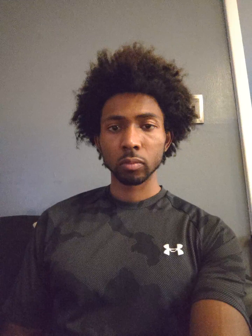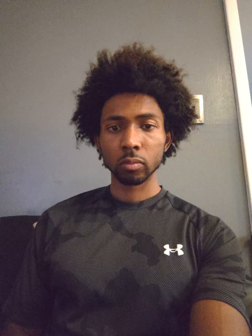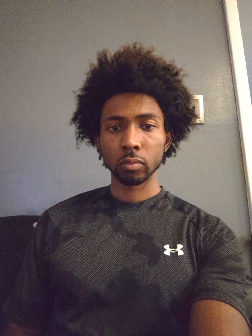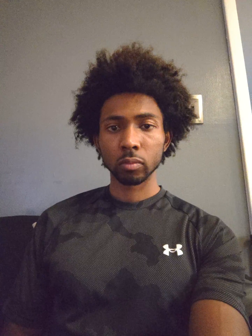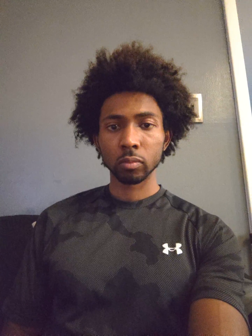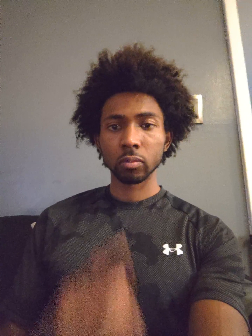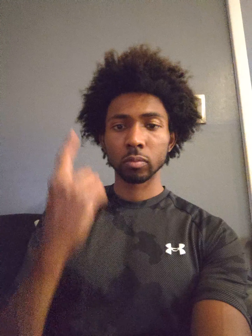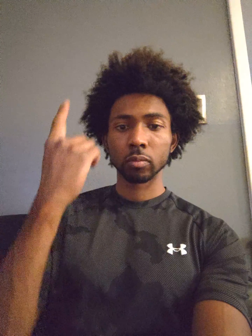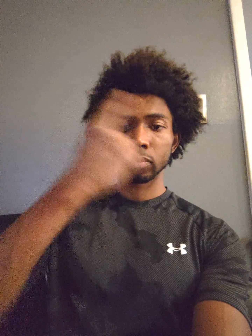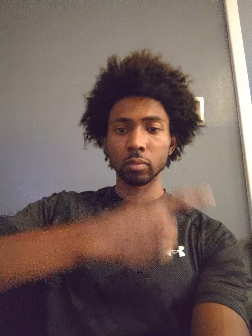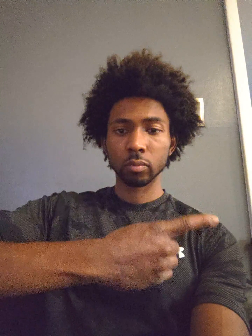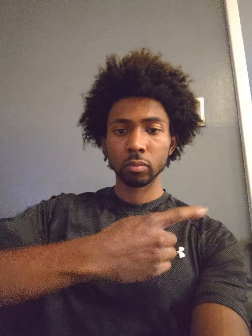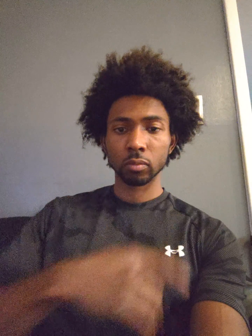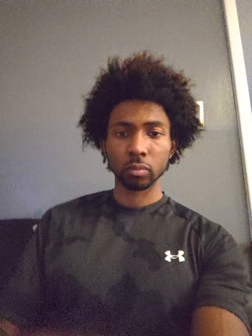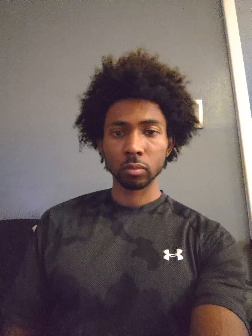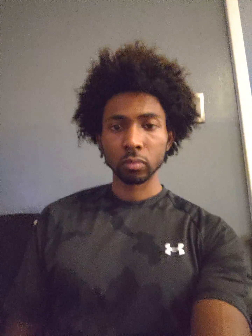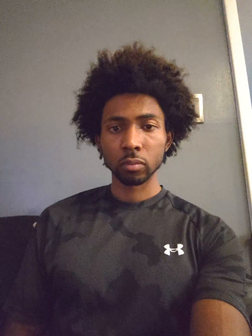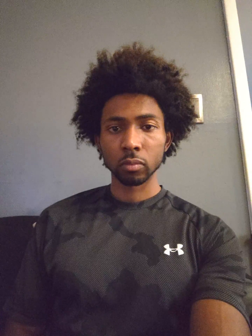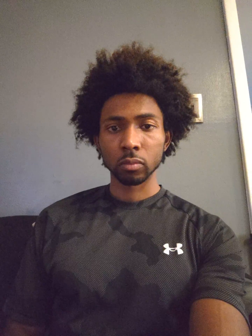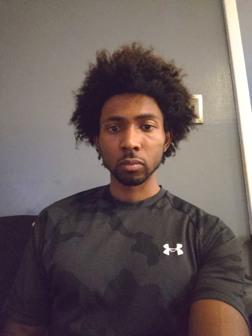day